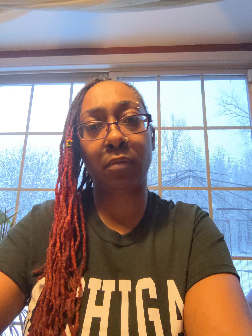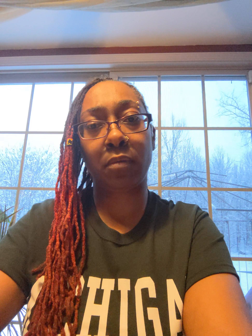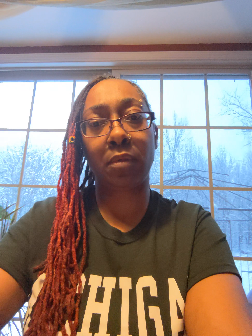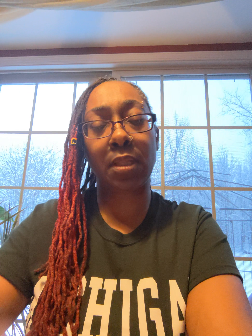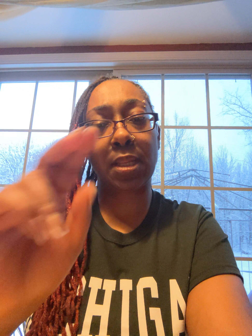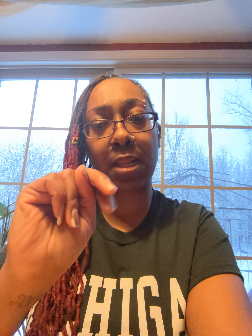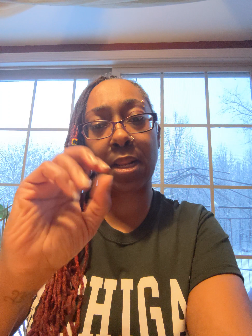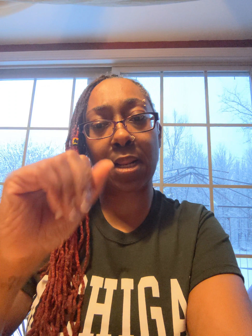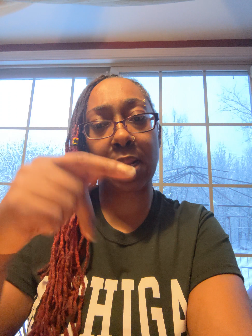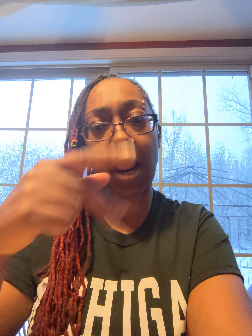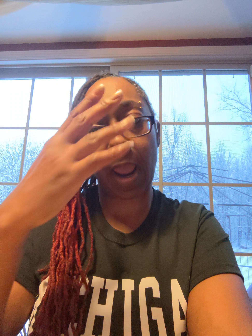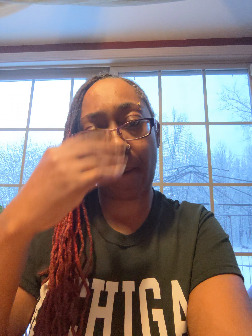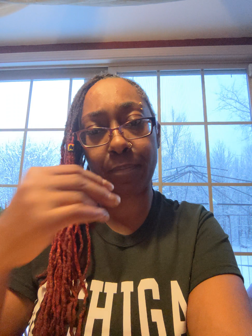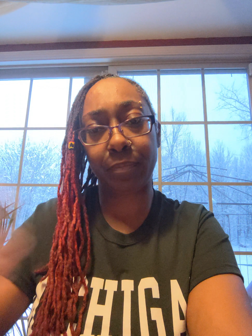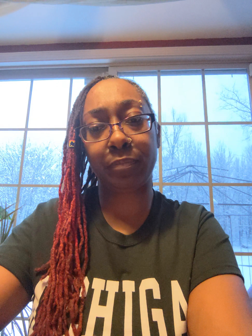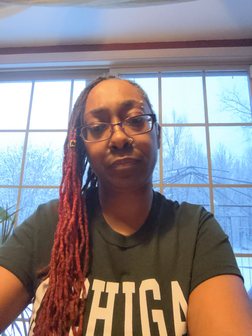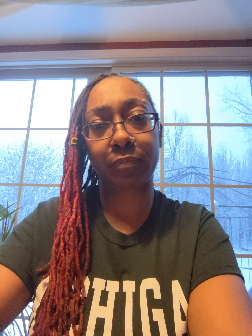nap